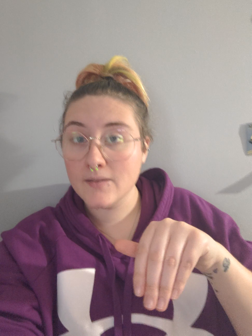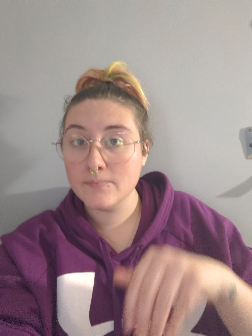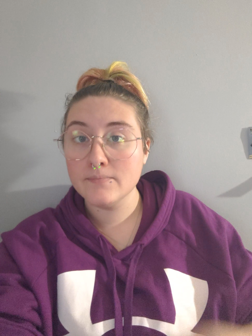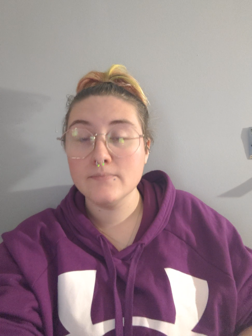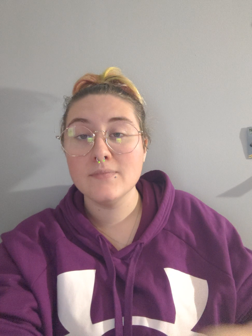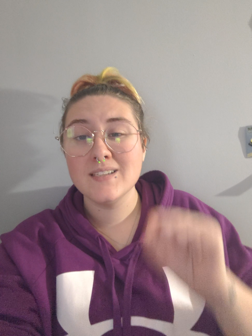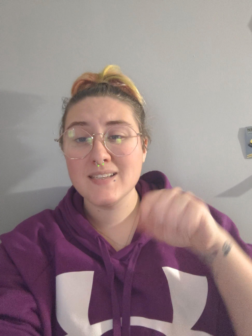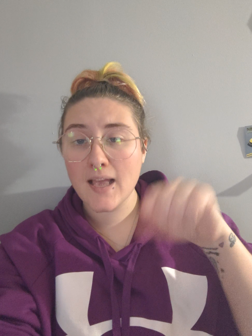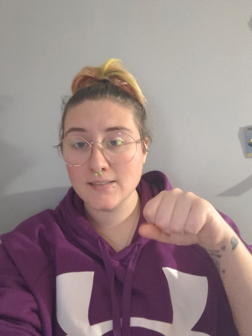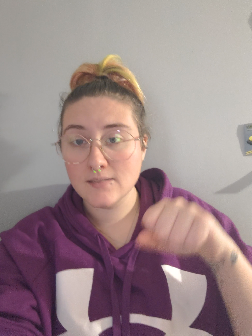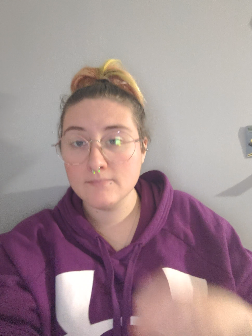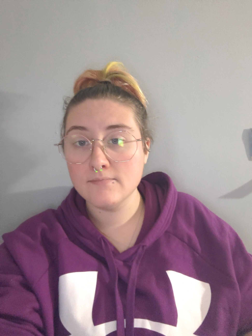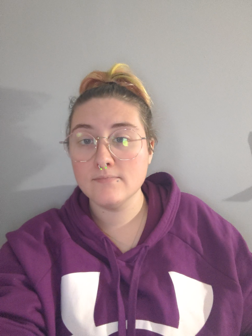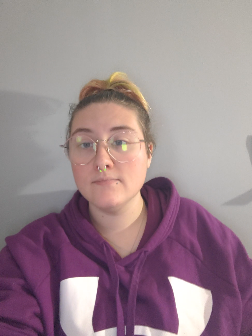yes